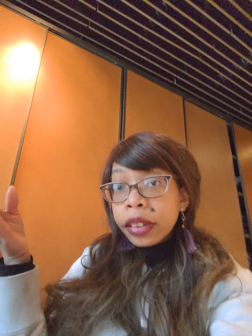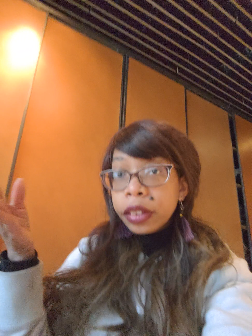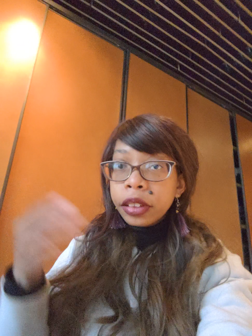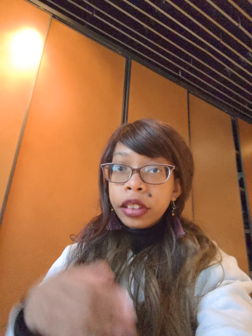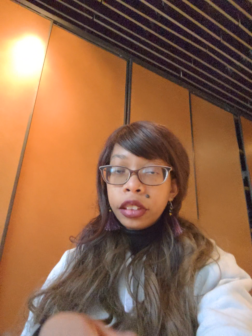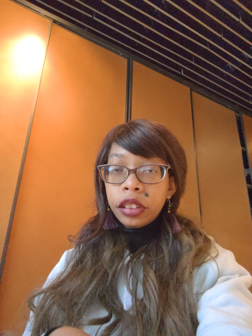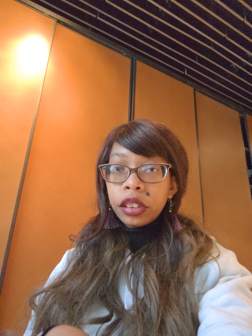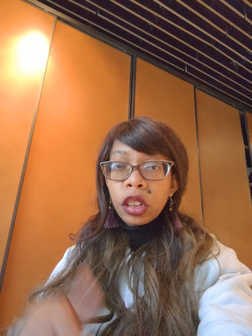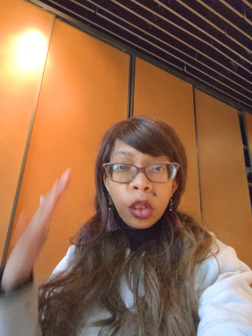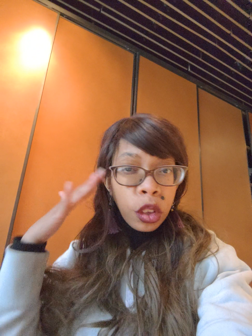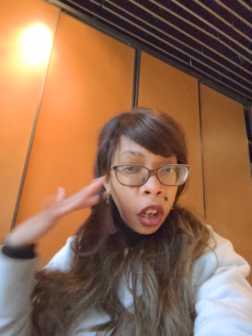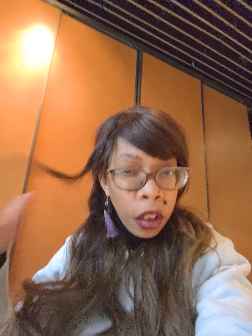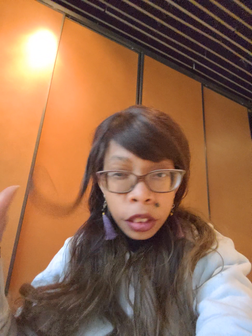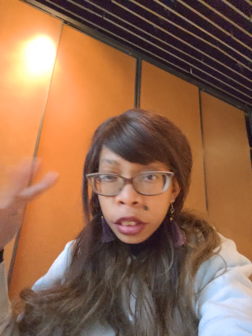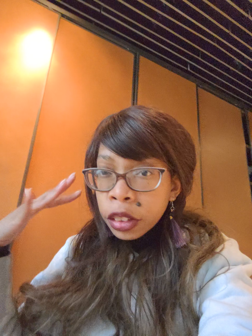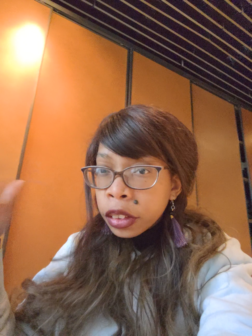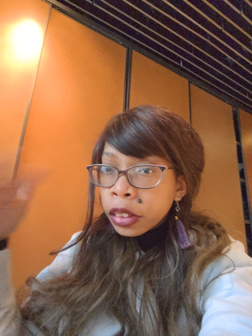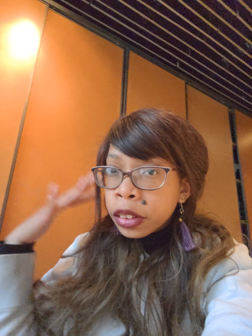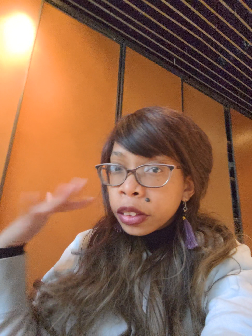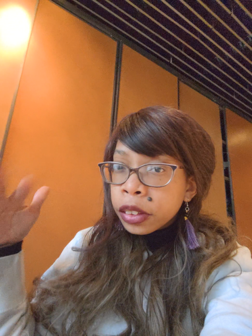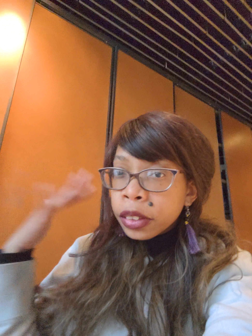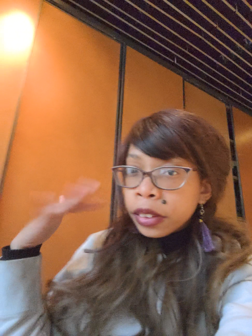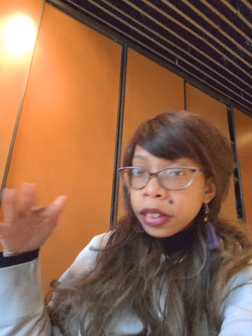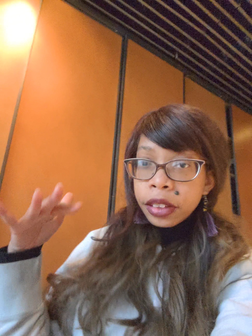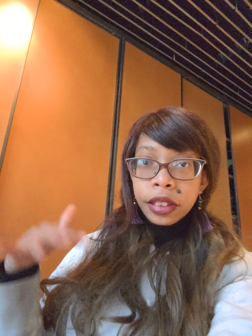noisy